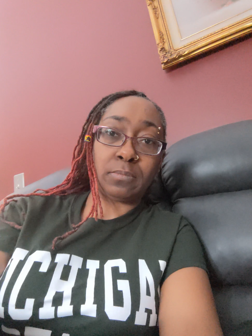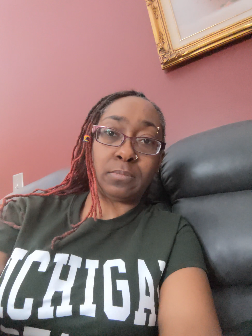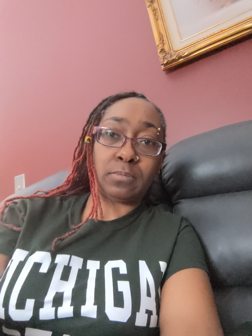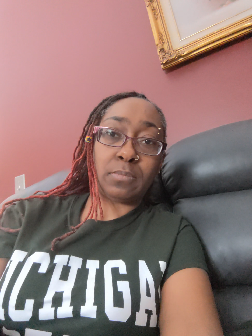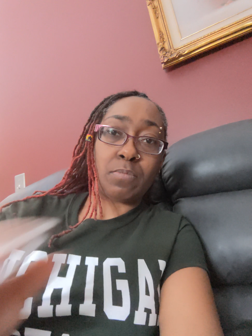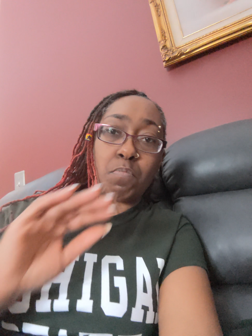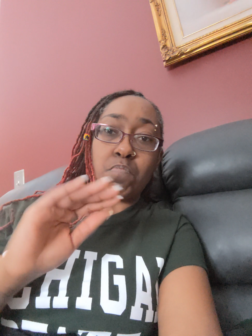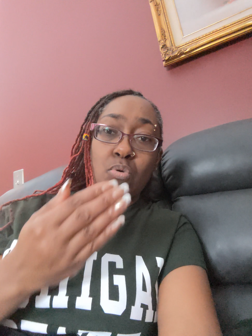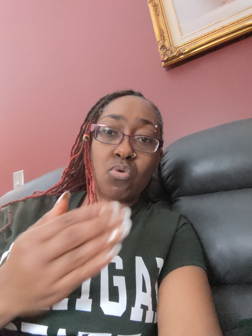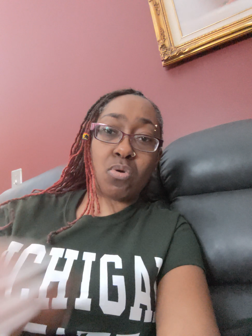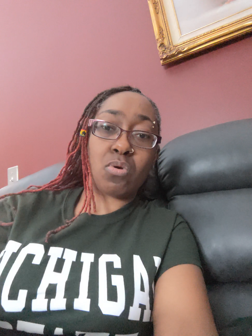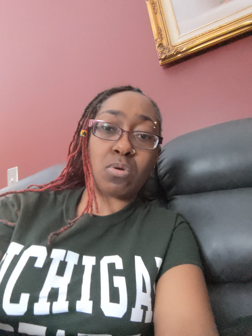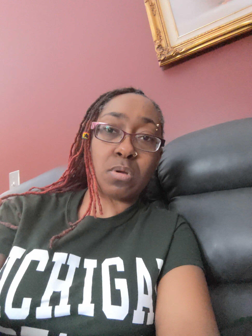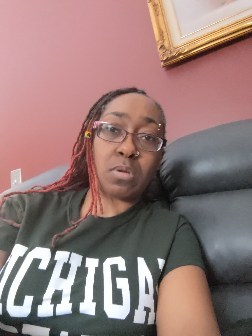book